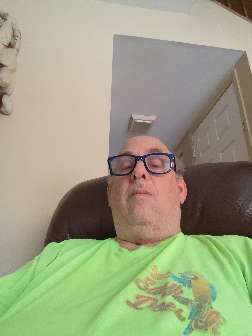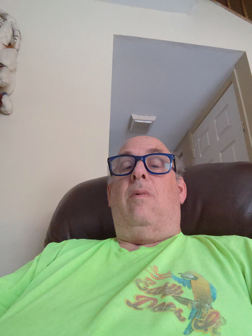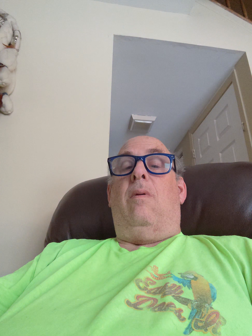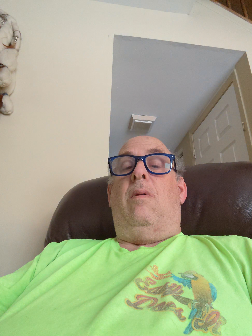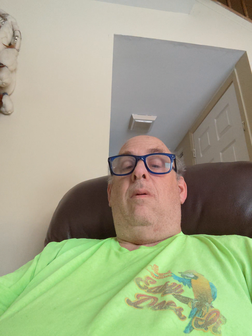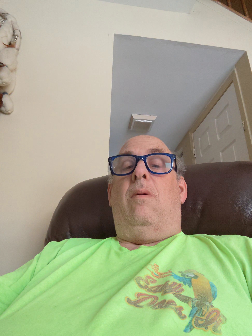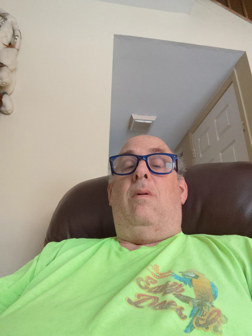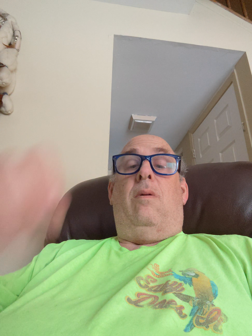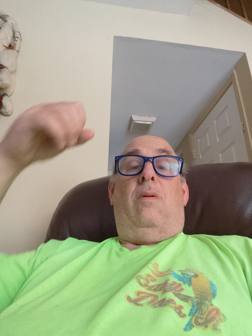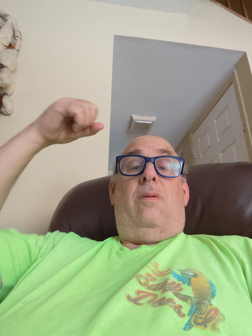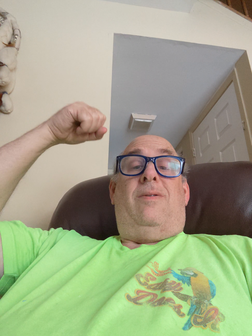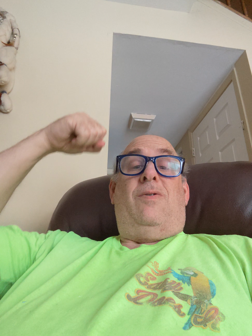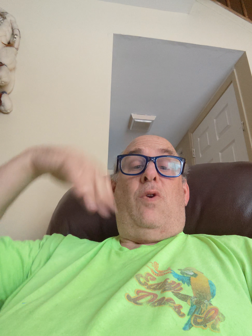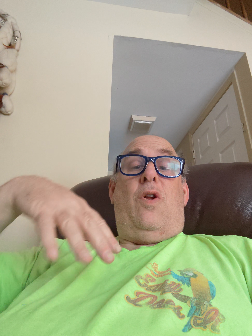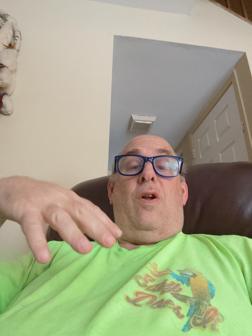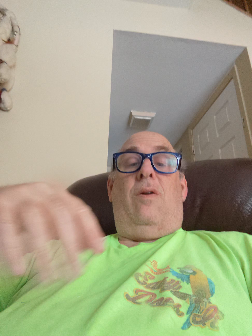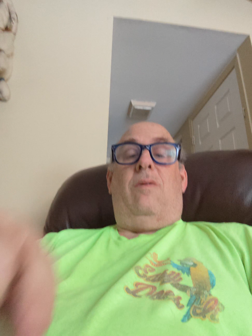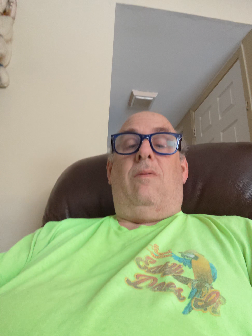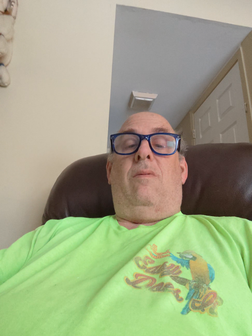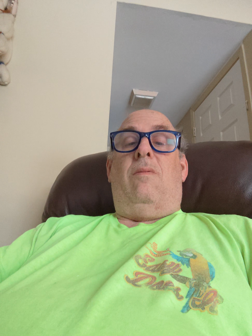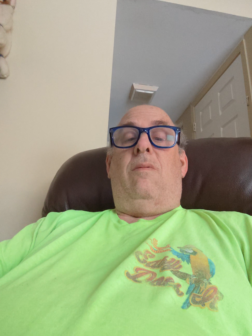shower